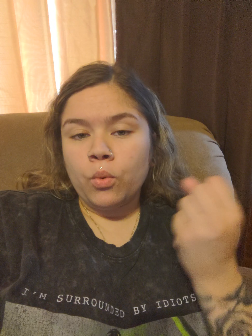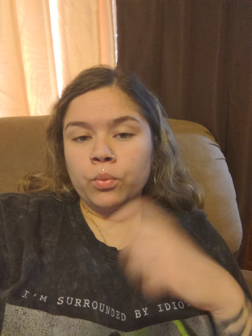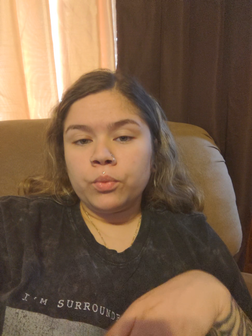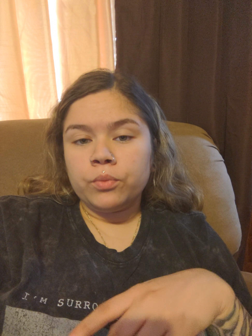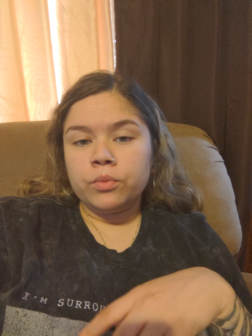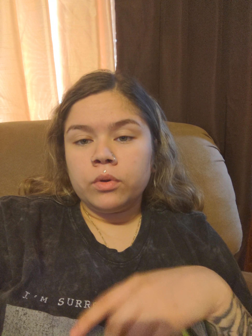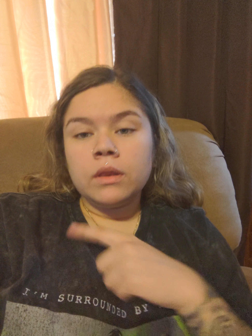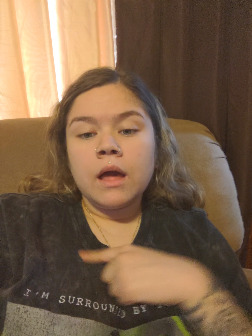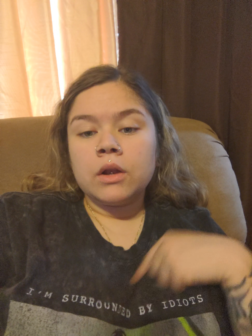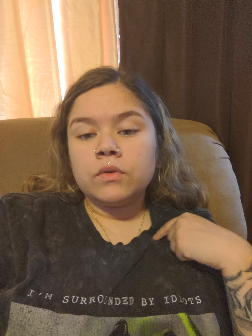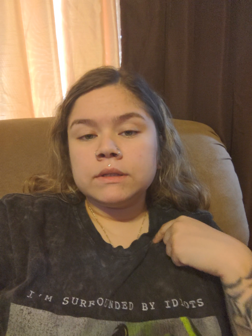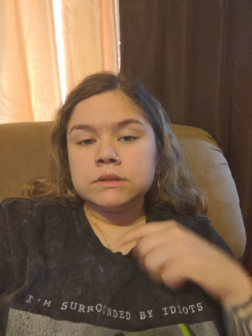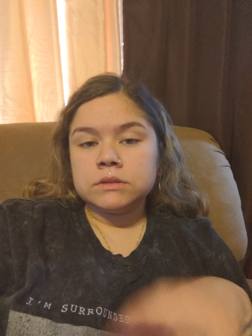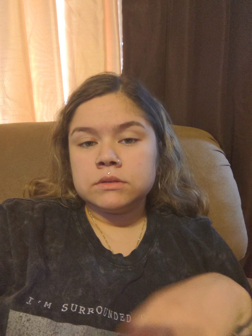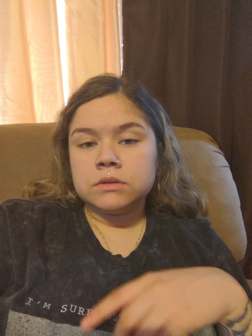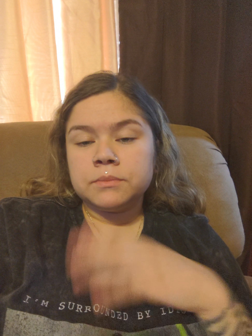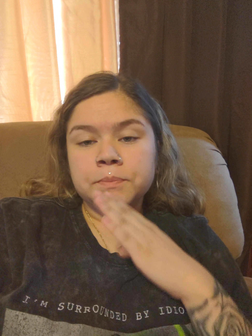necklace